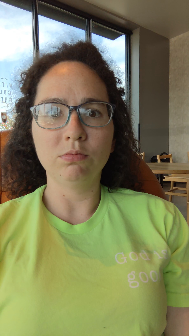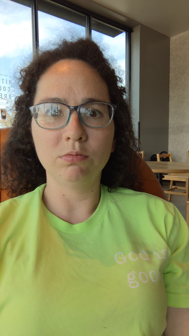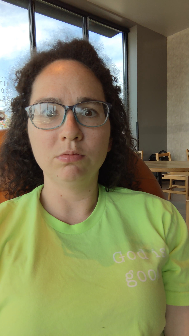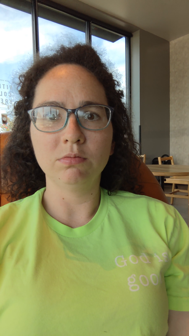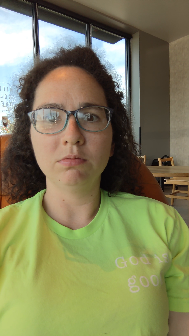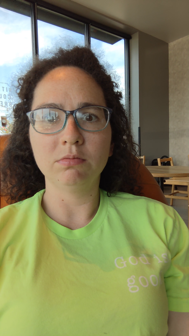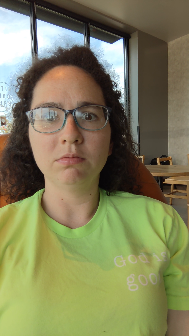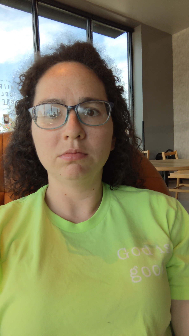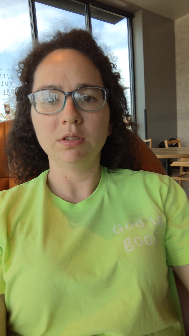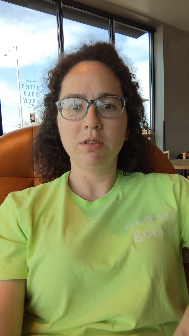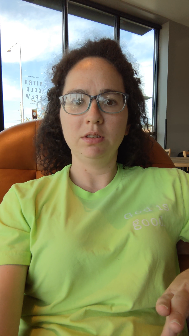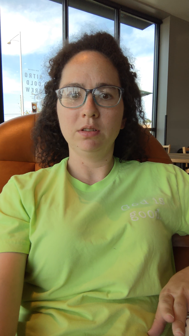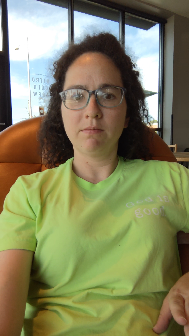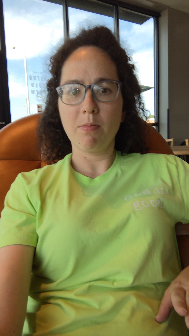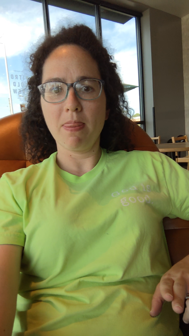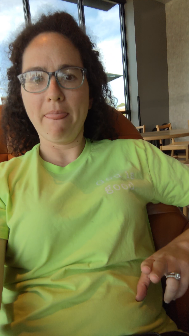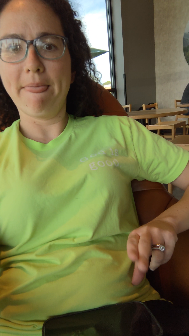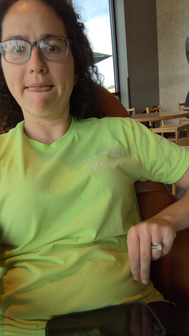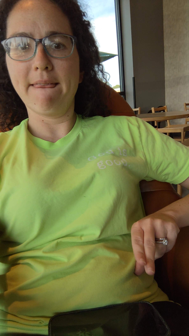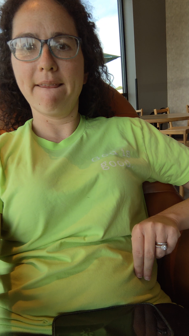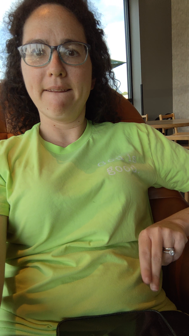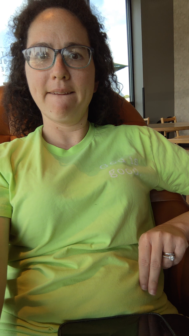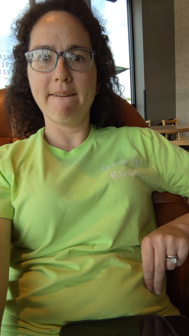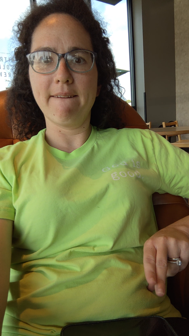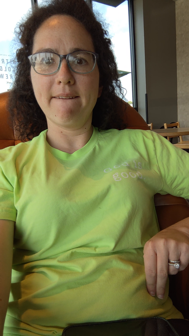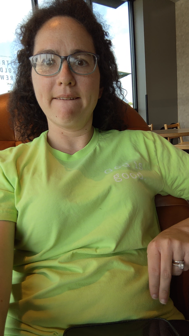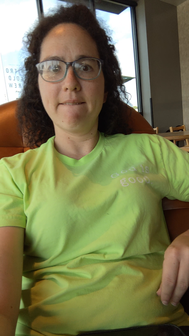diaper